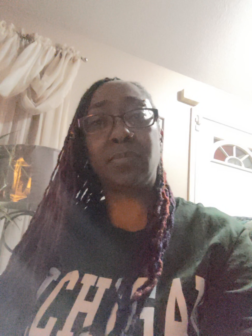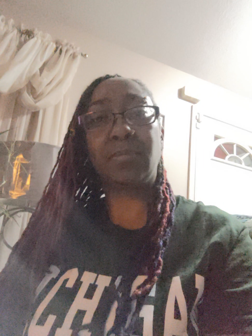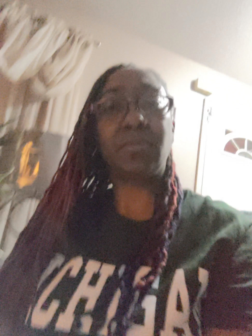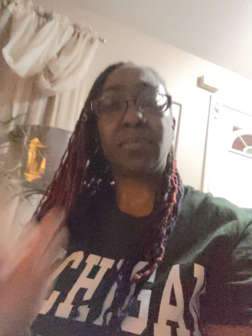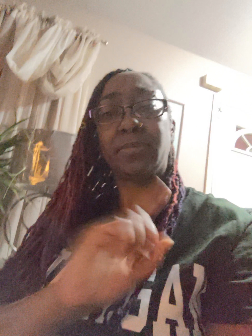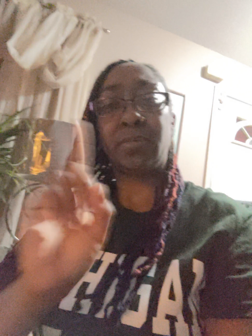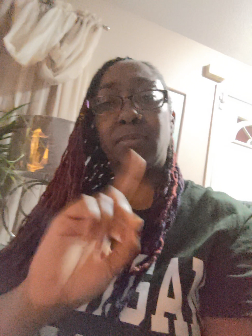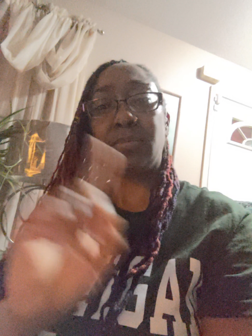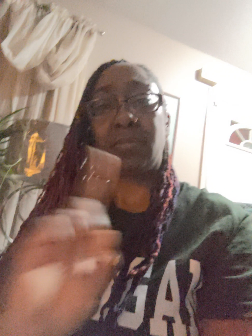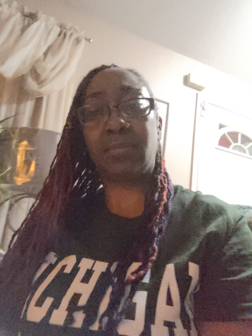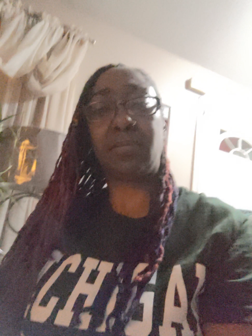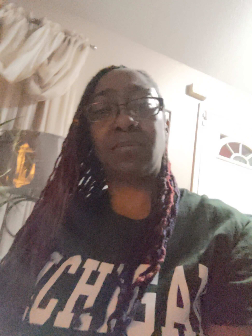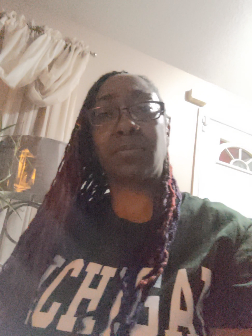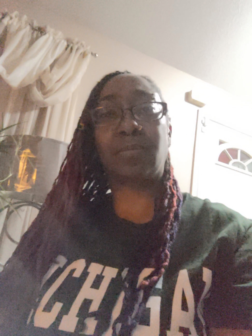where